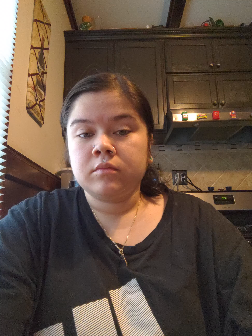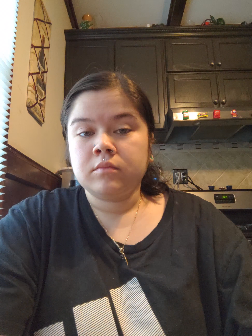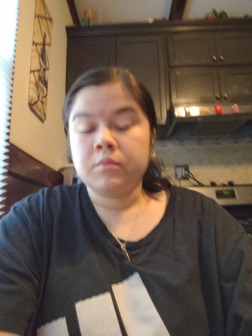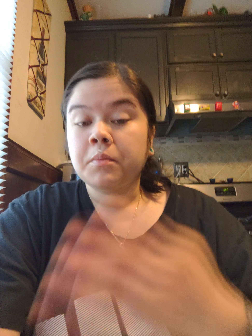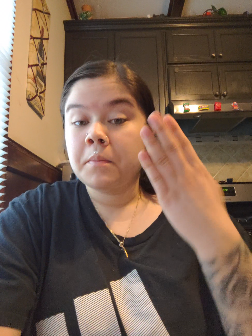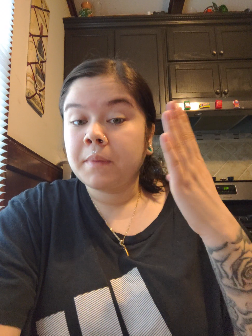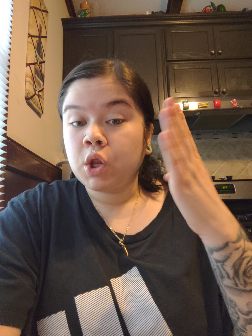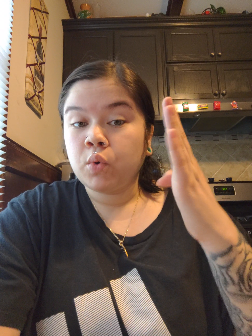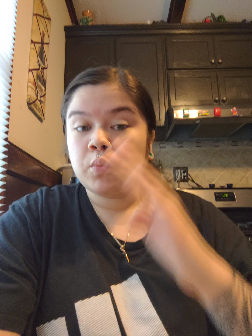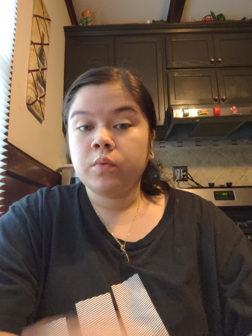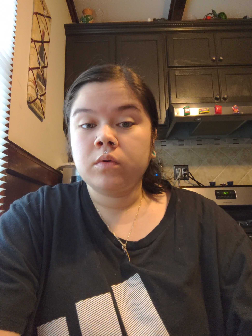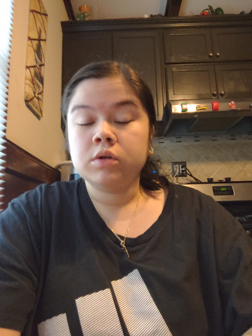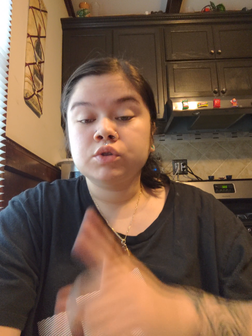blue